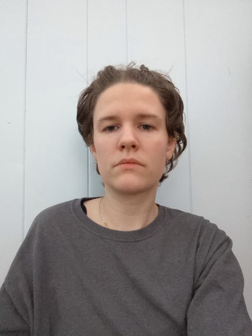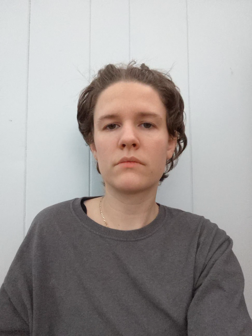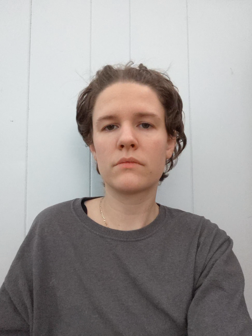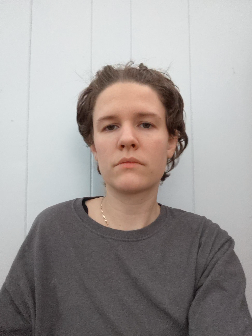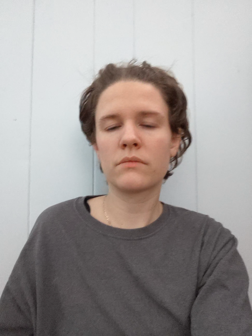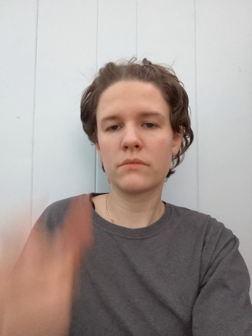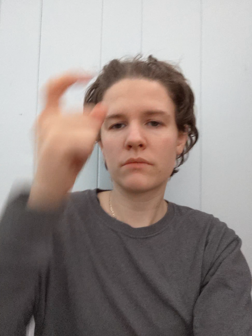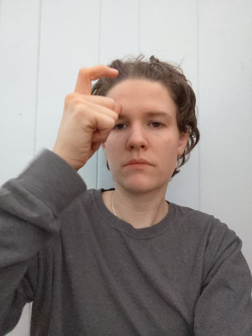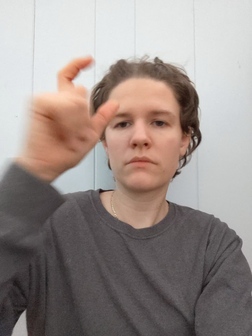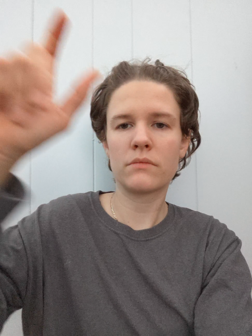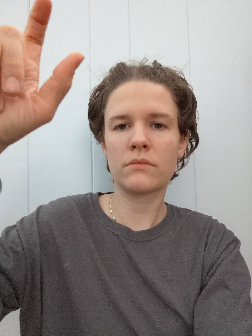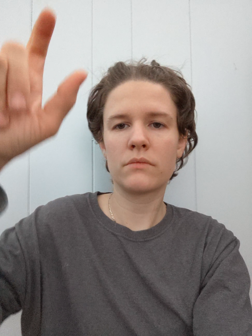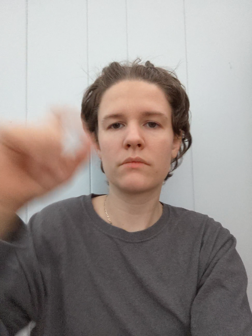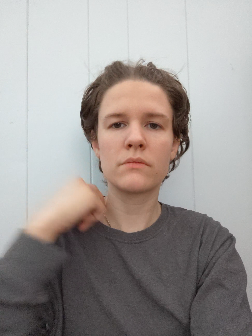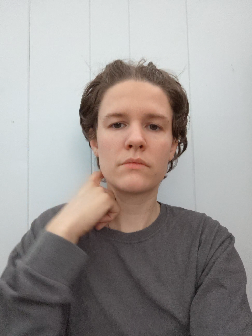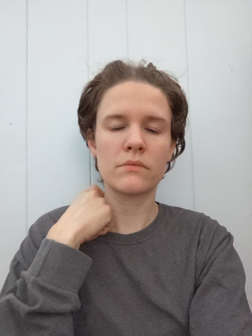moon